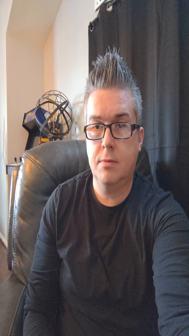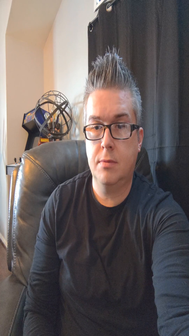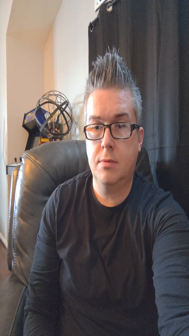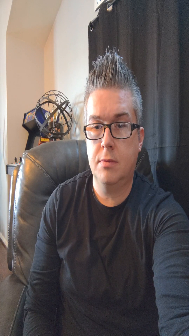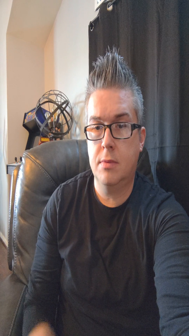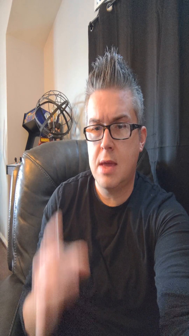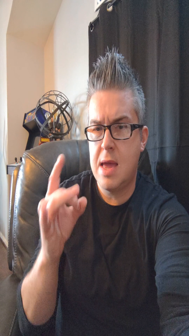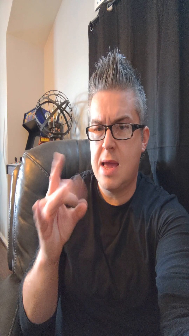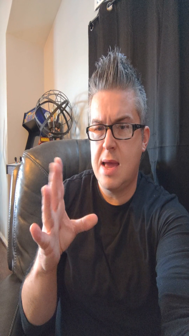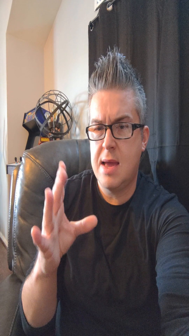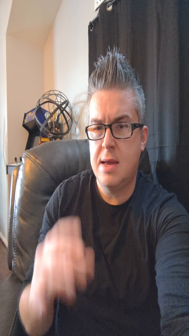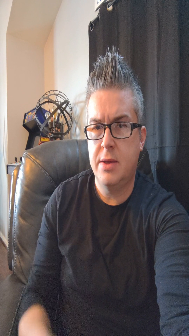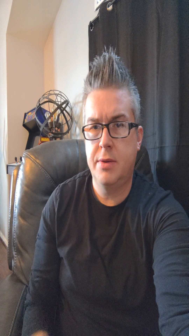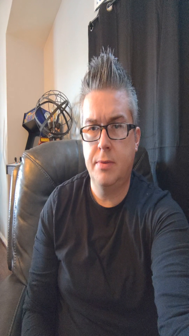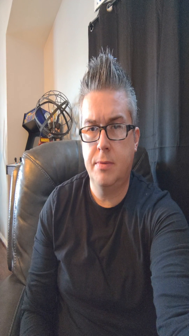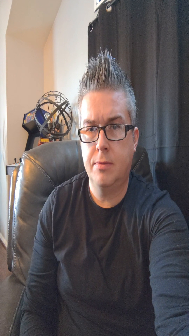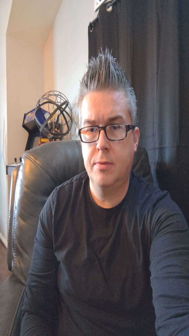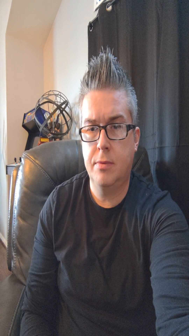hate